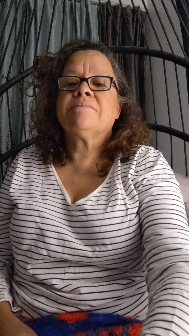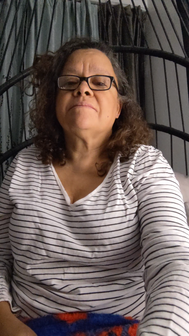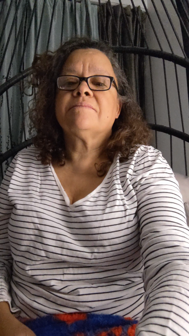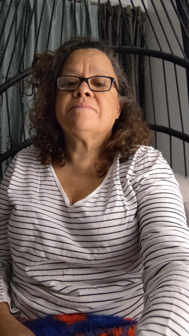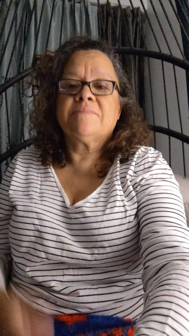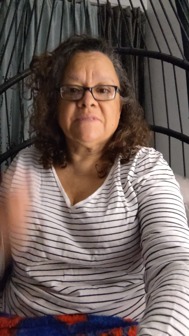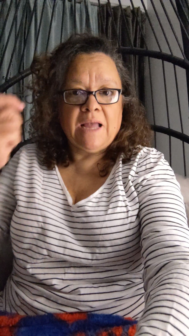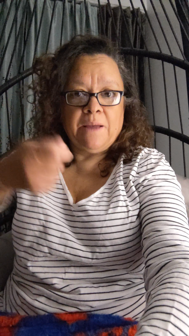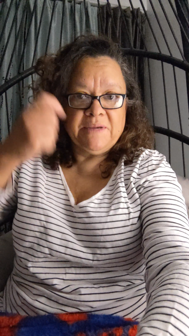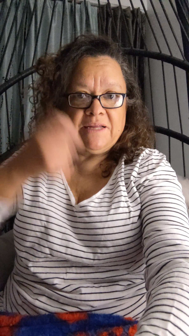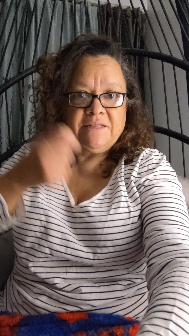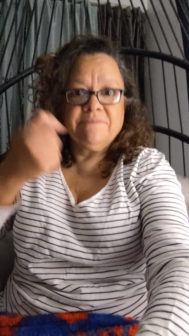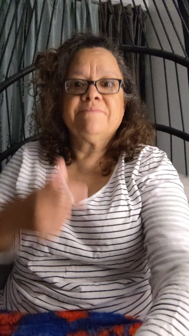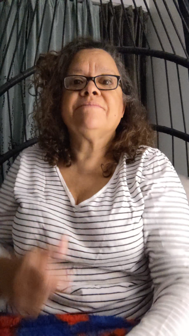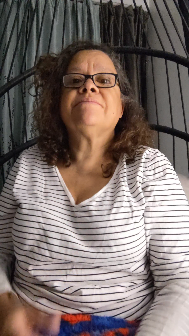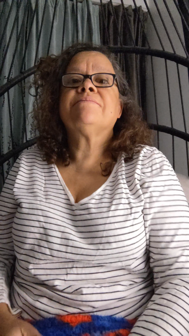hammer